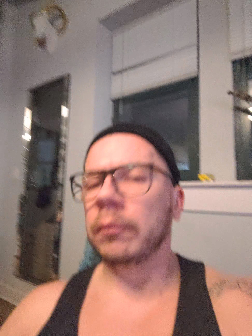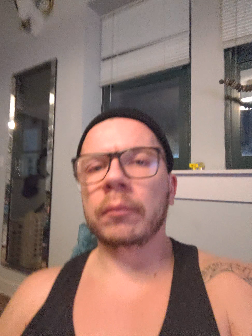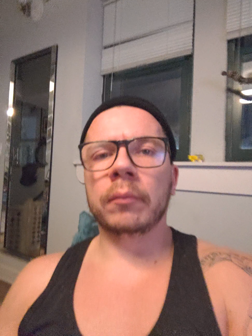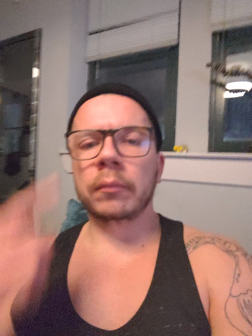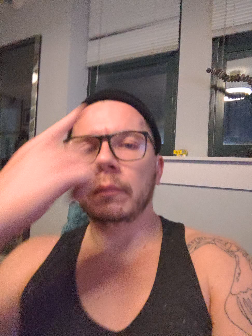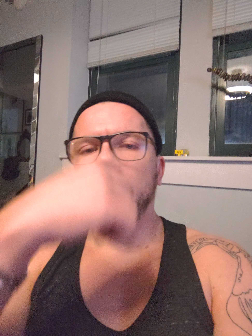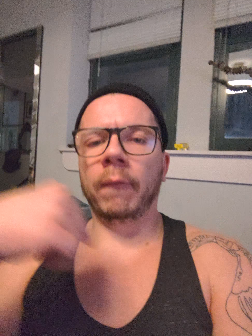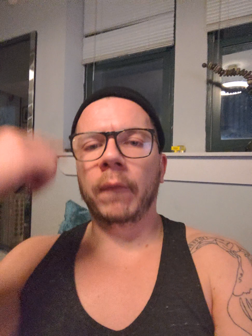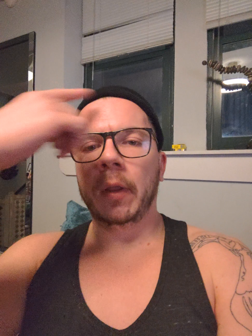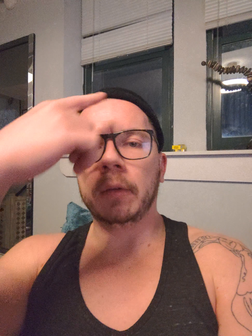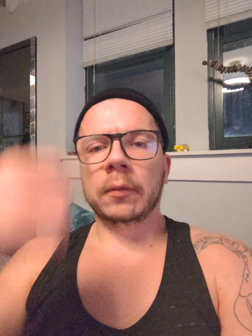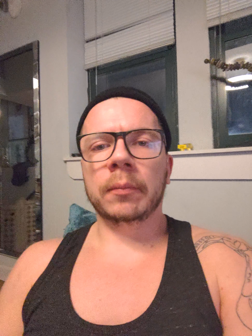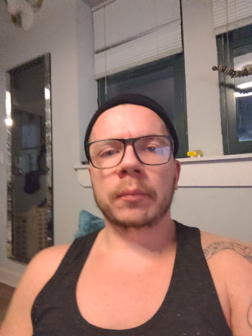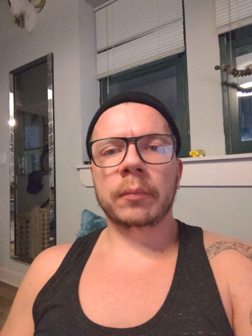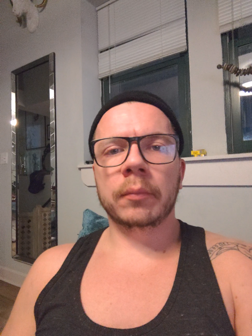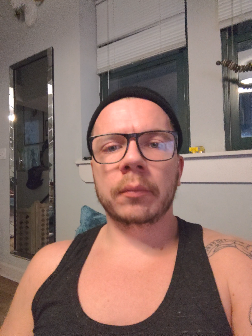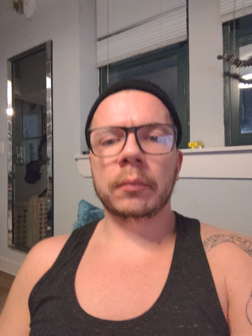face